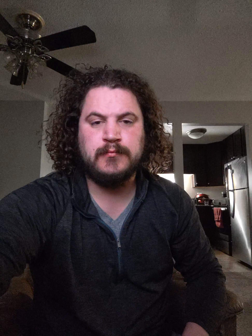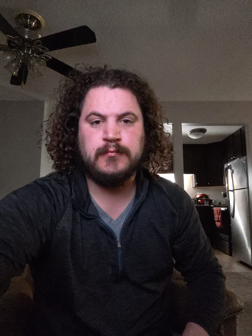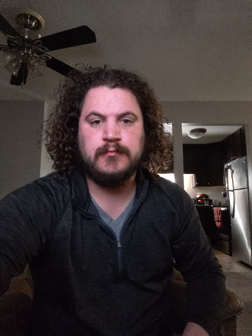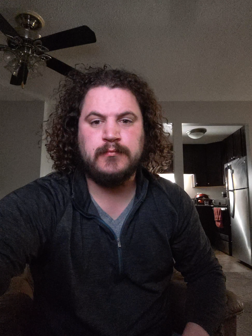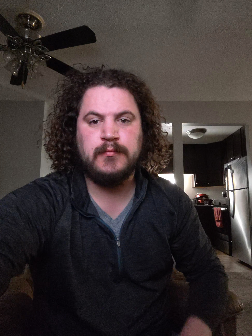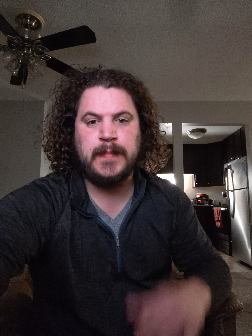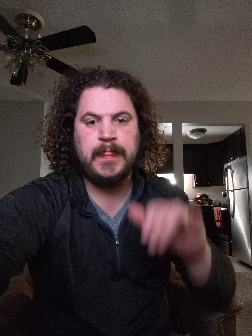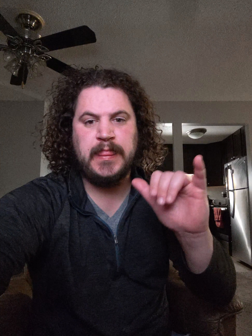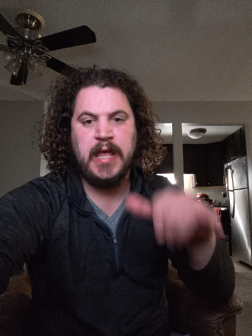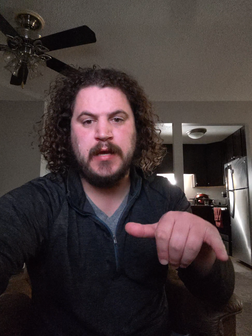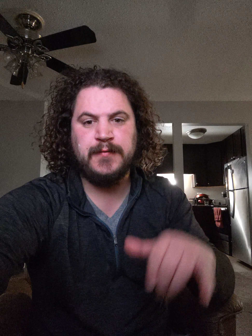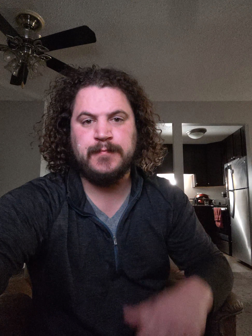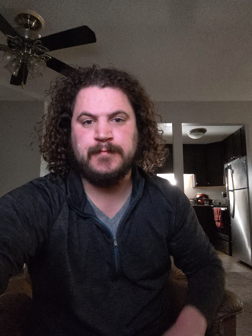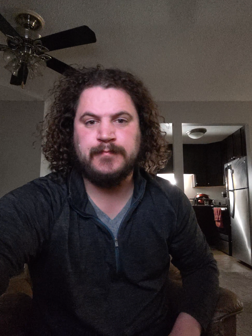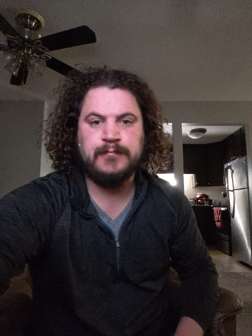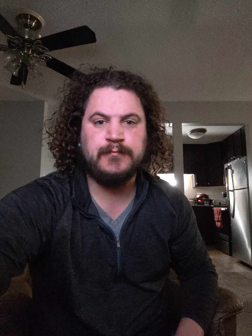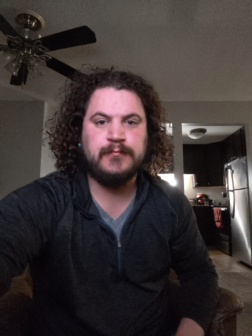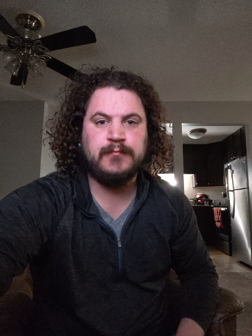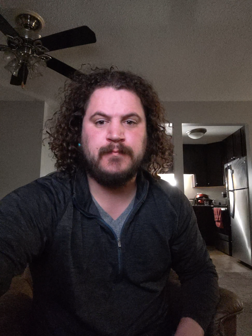that